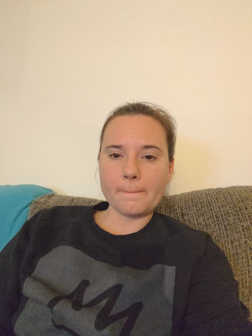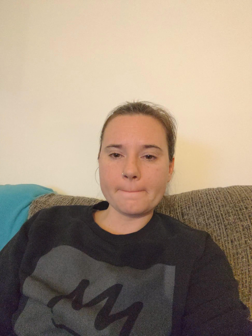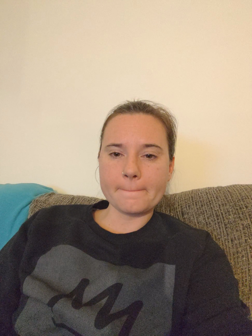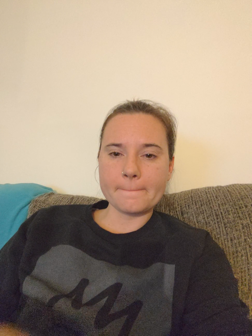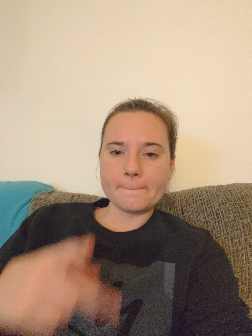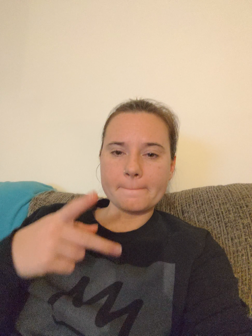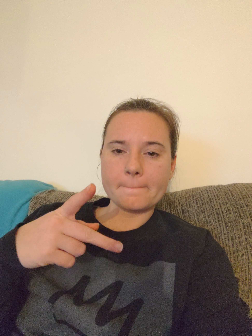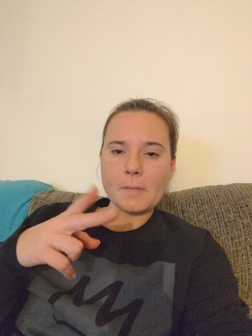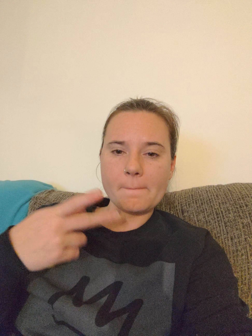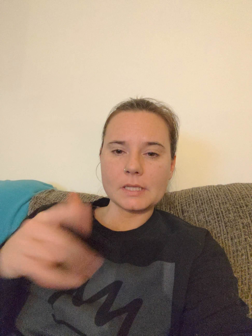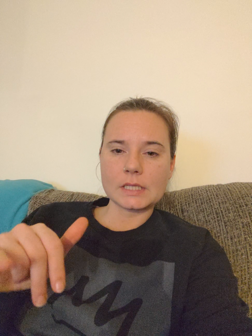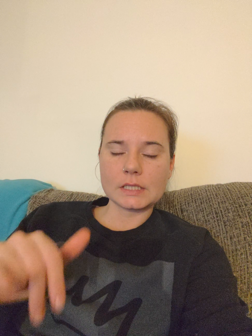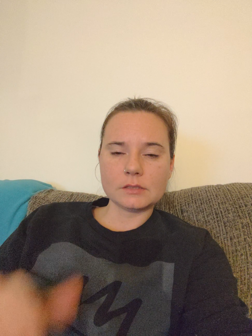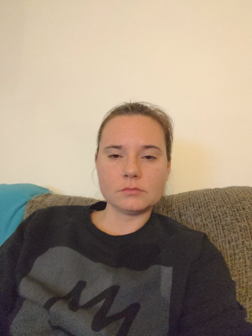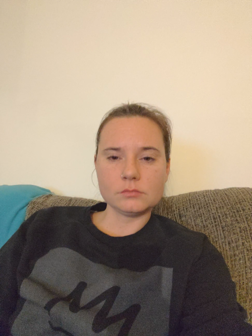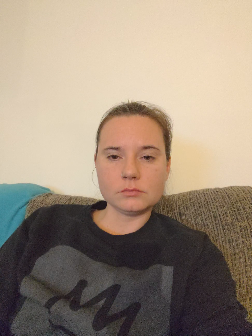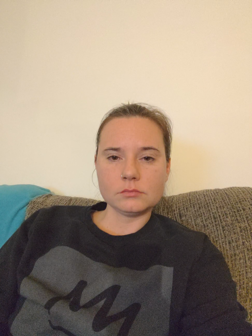puppy